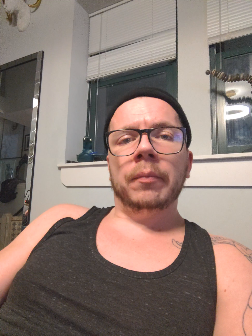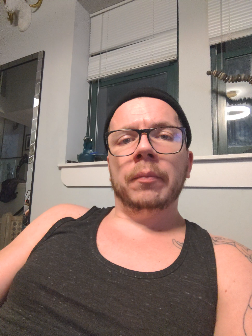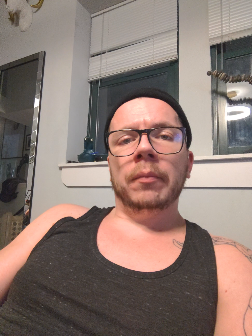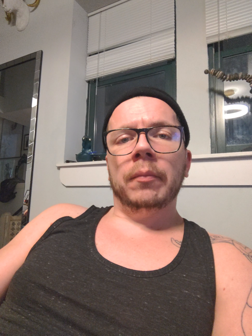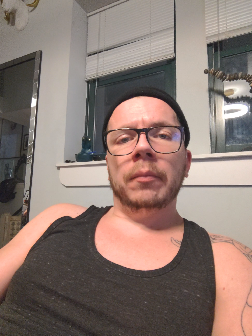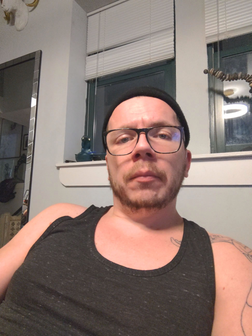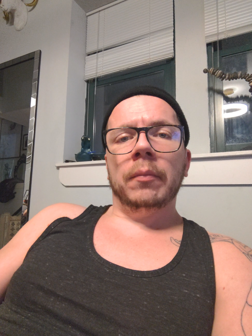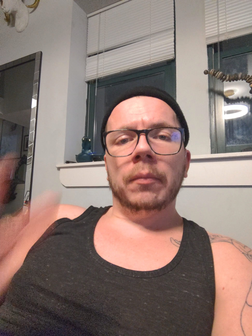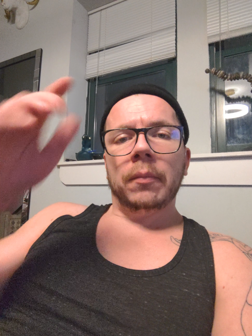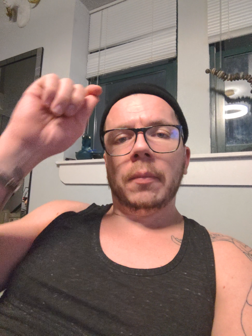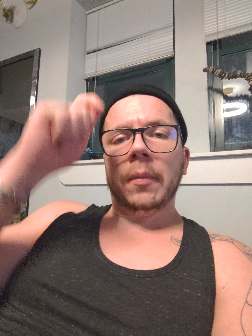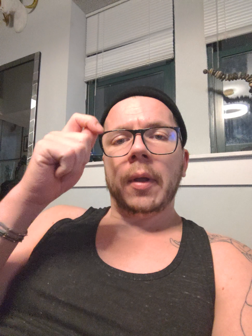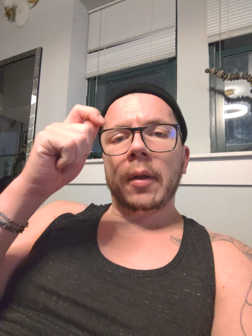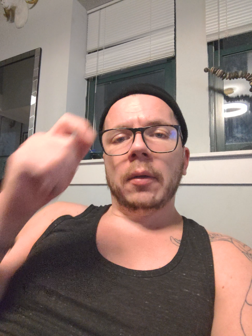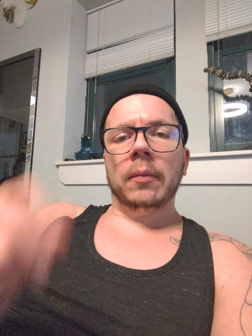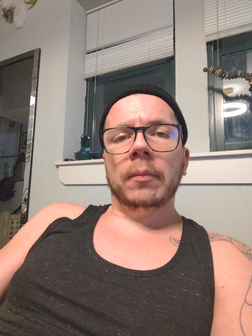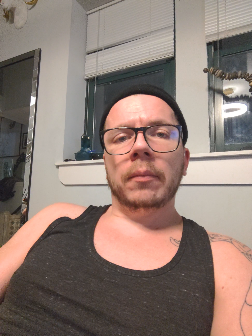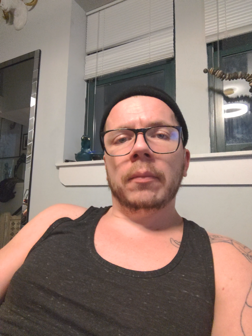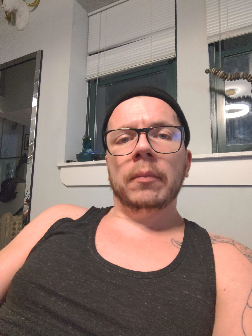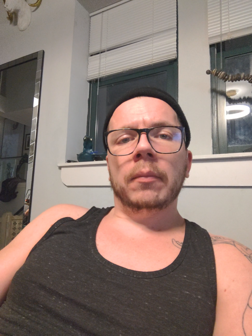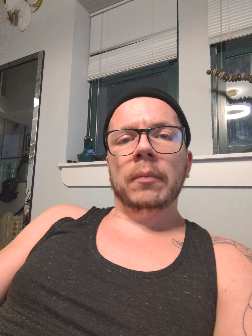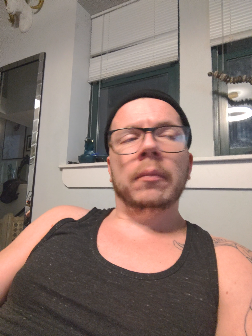hat